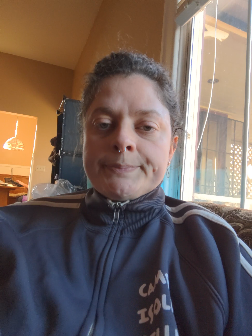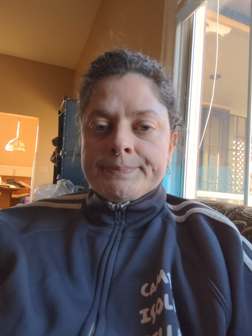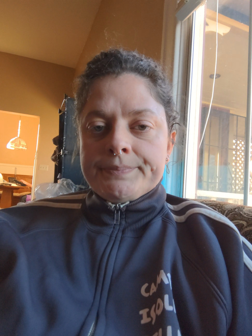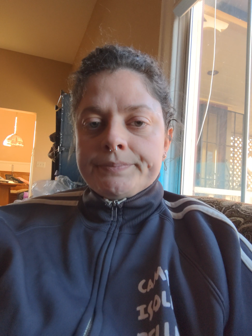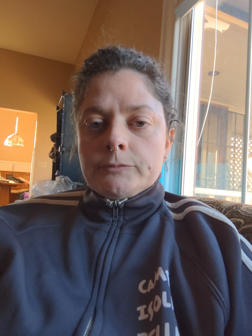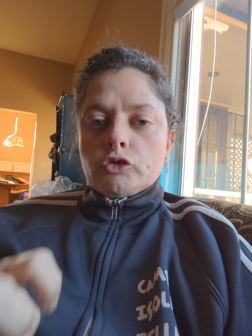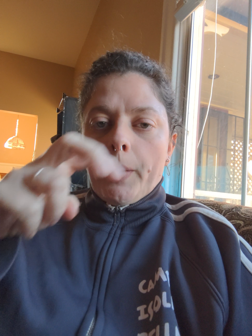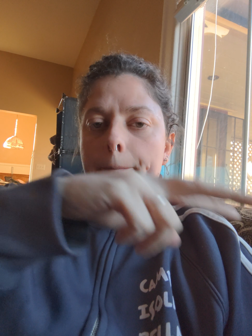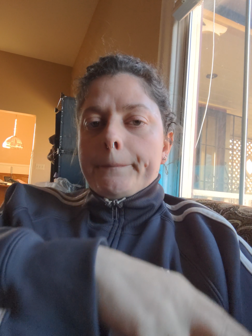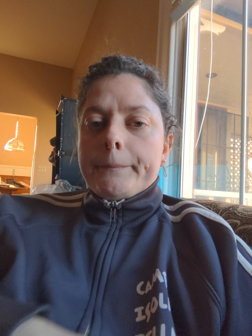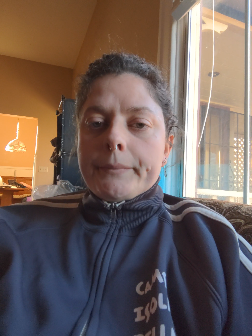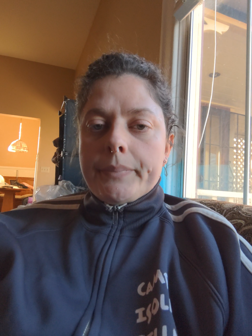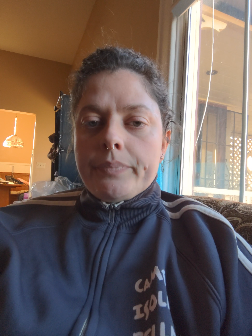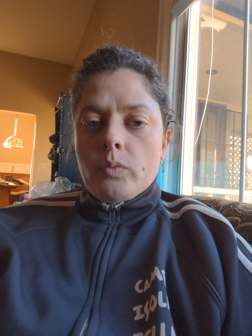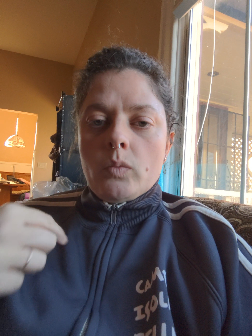jump